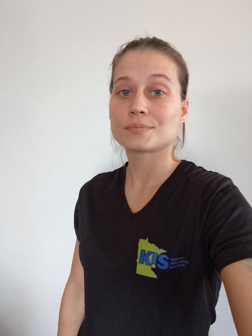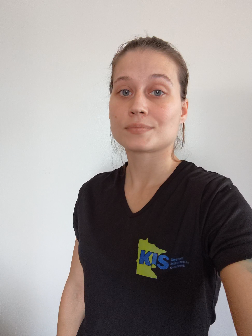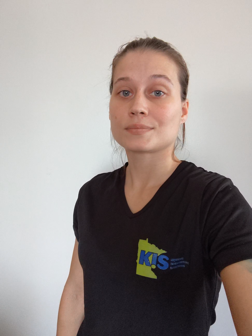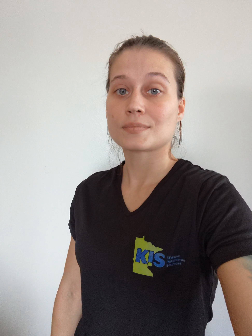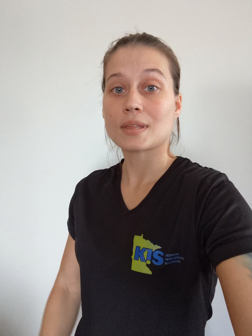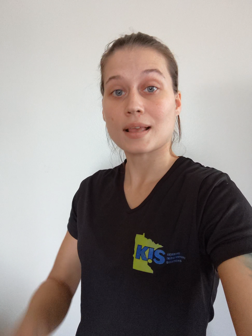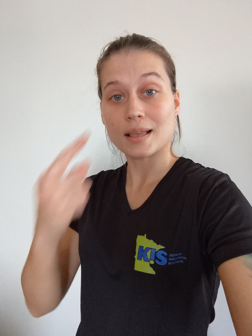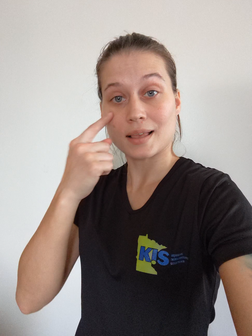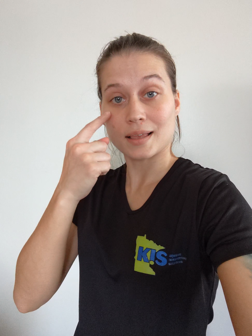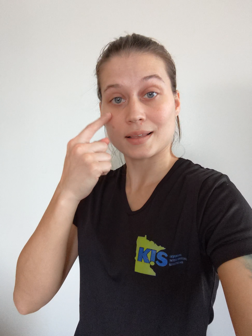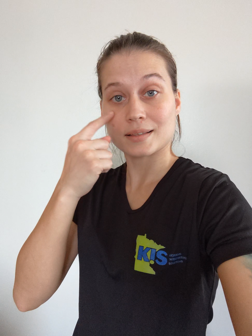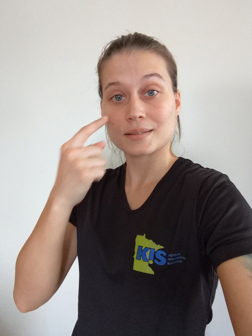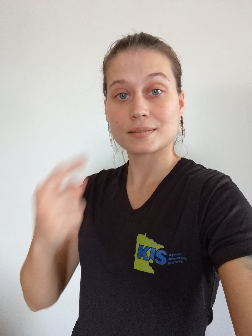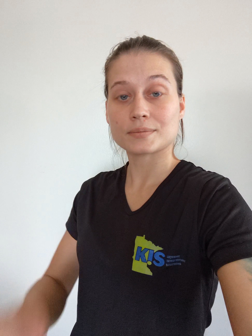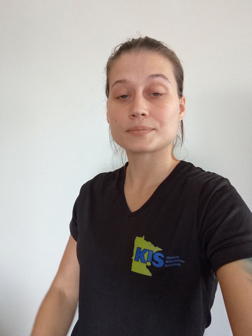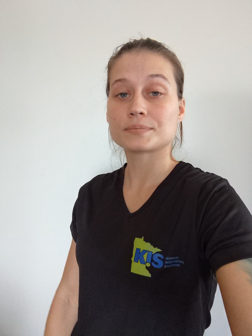eye